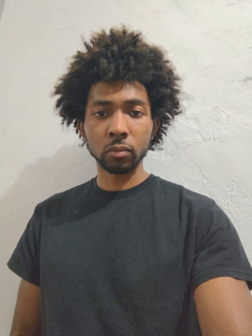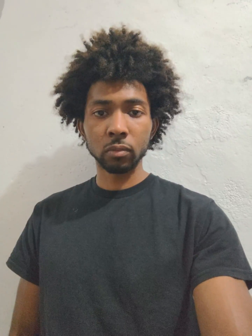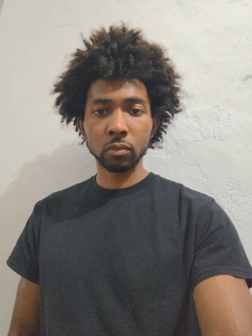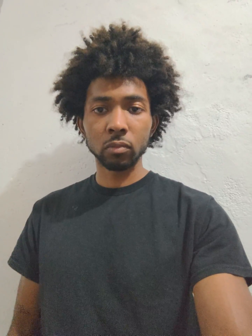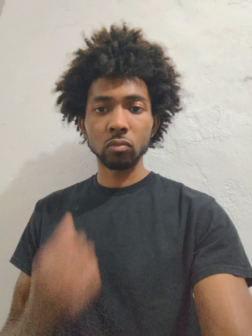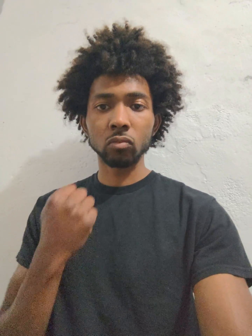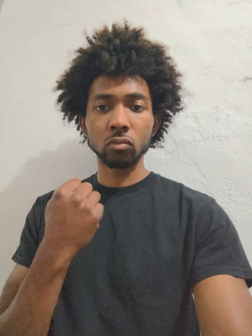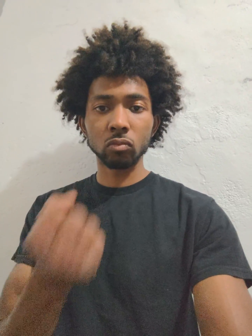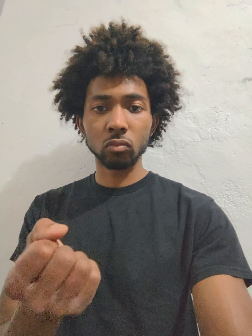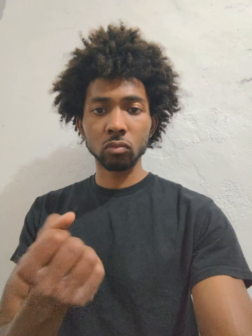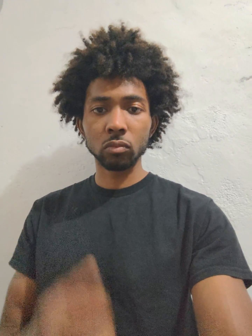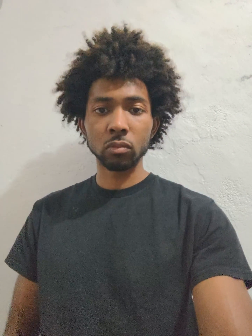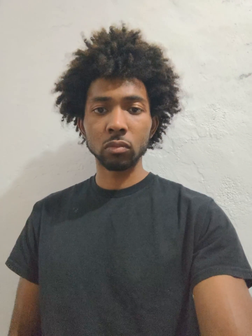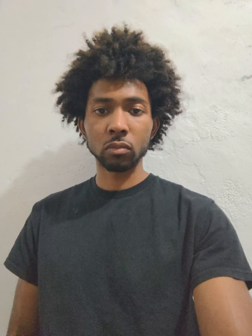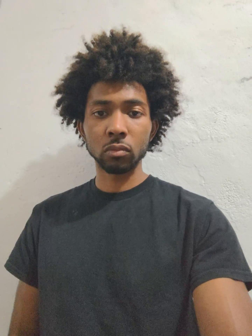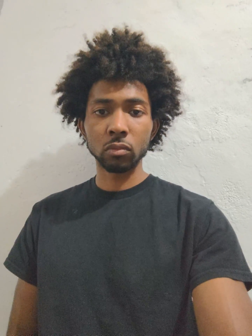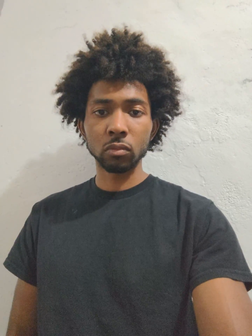drive